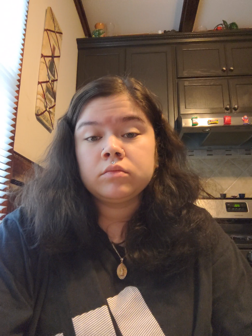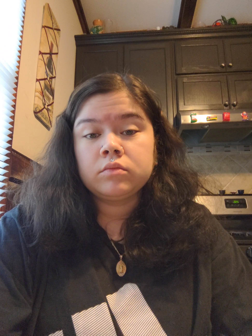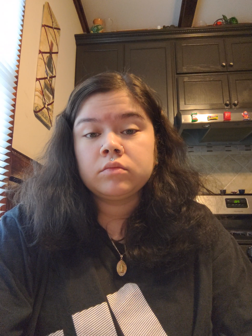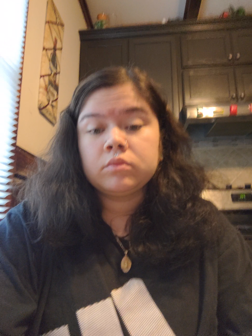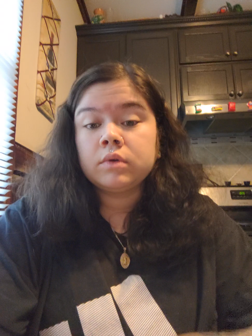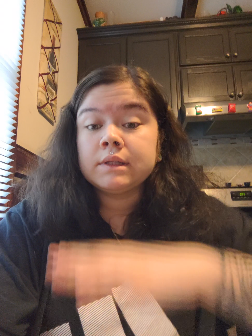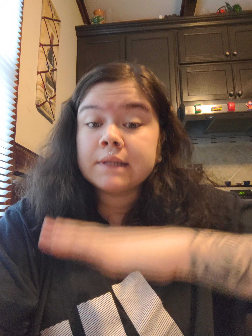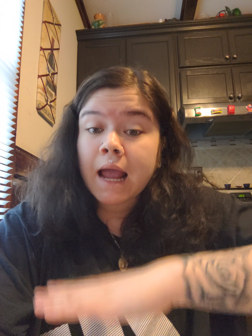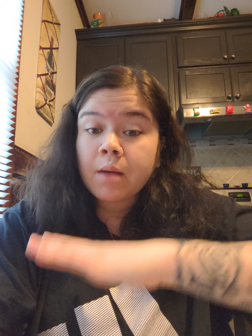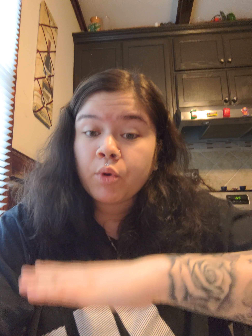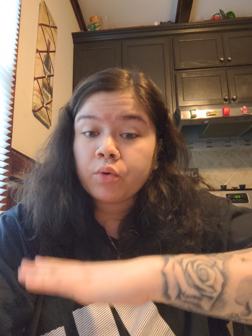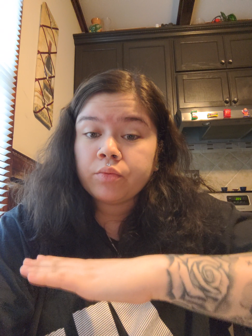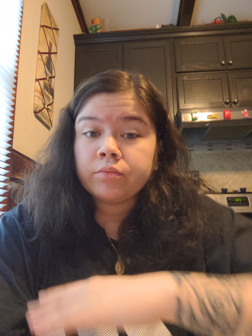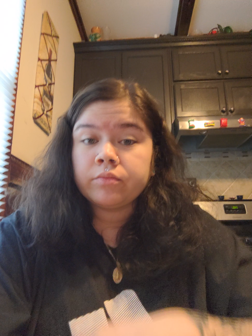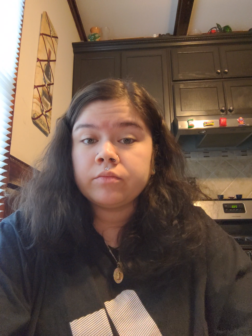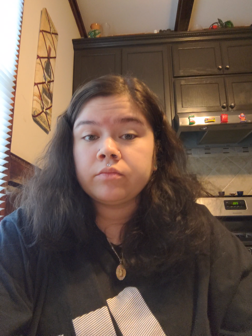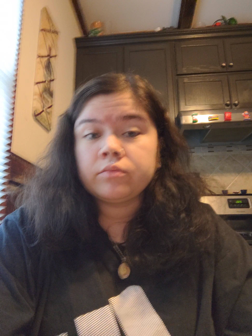table